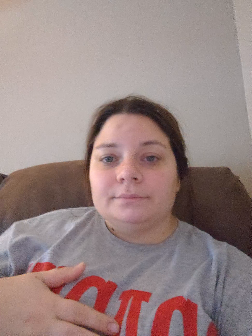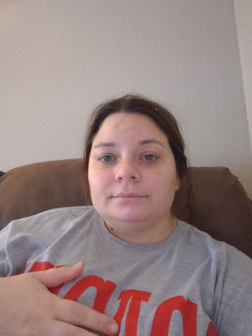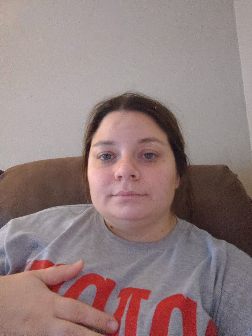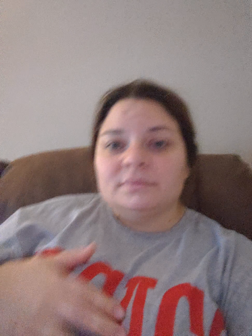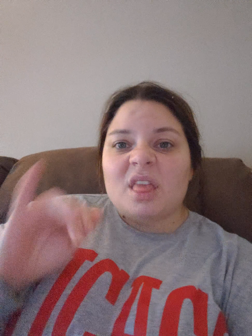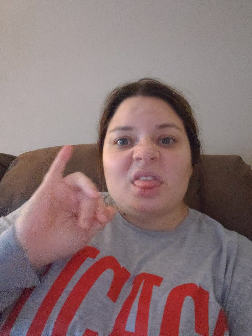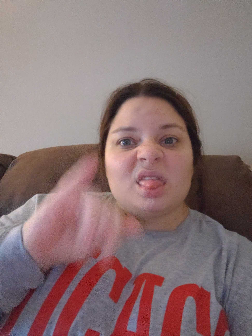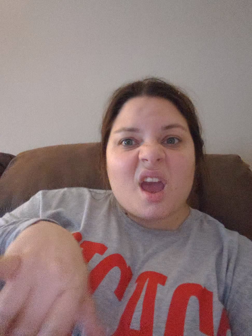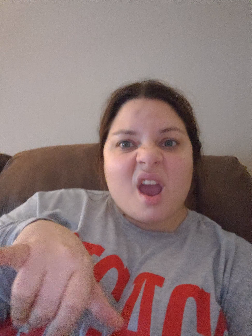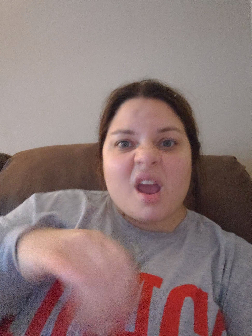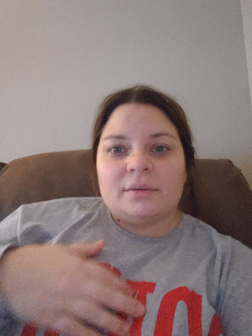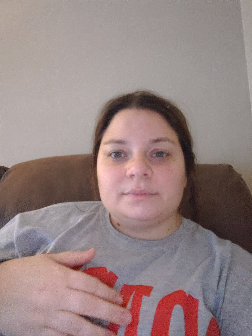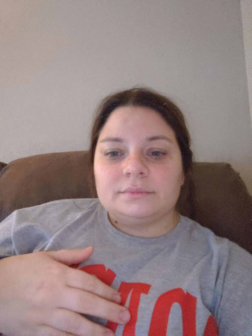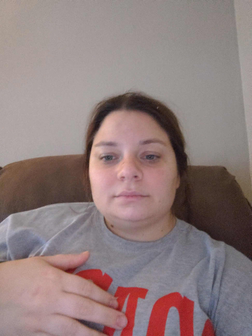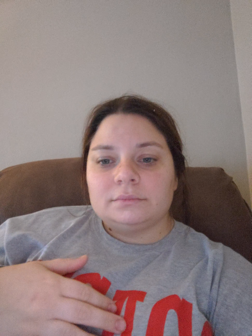that